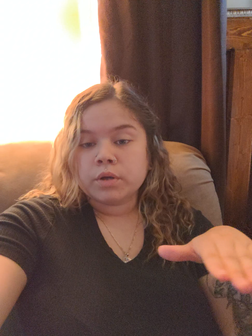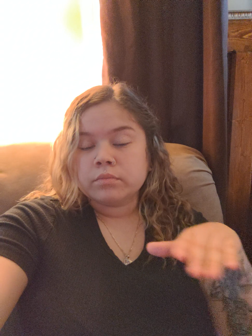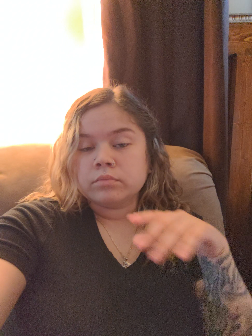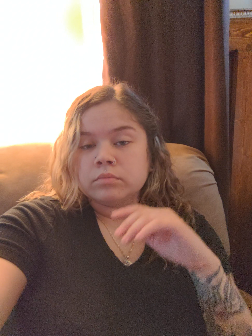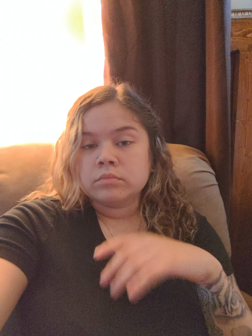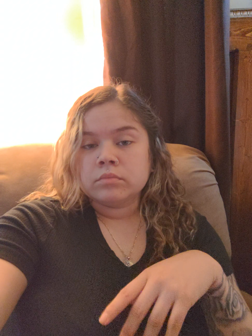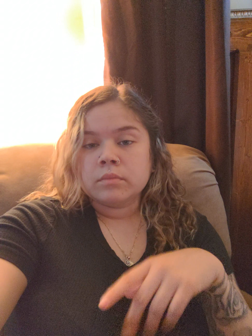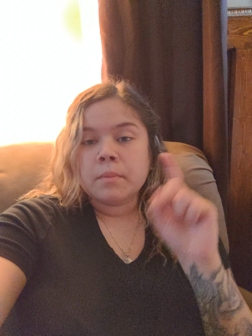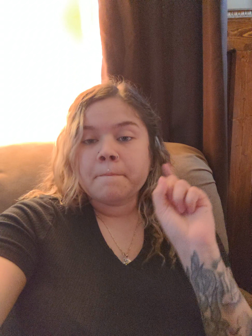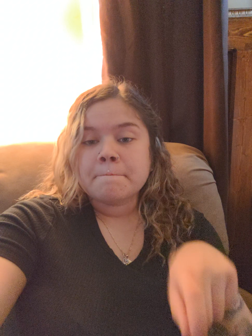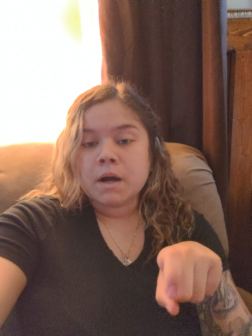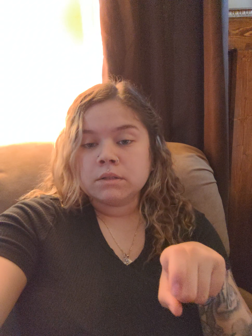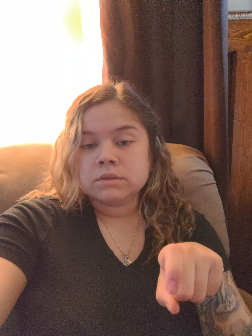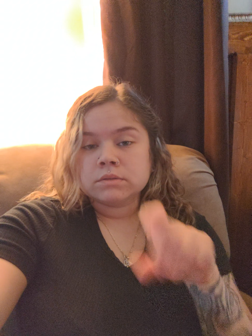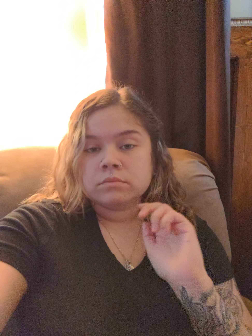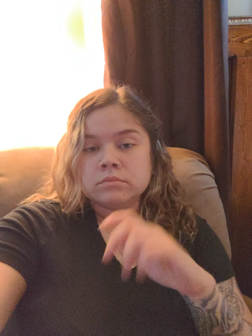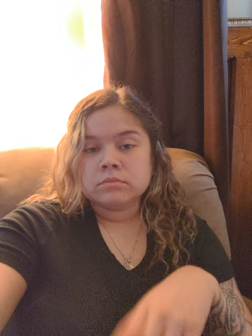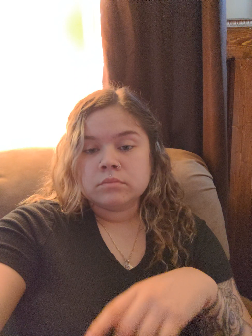must